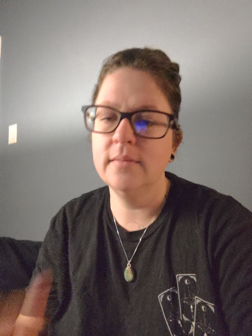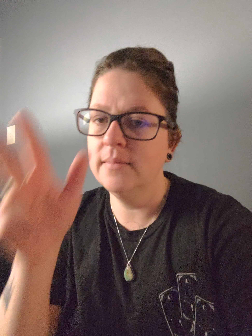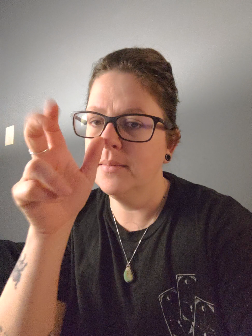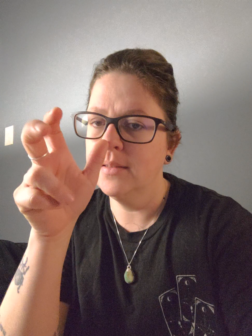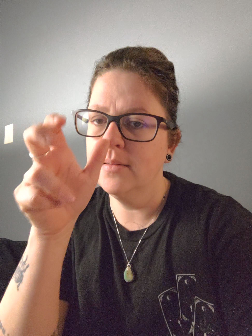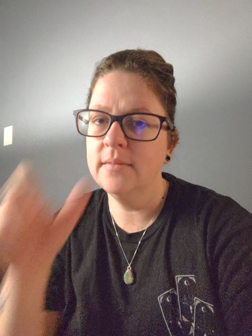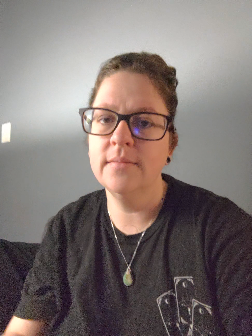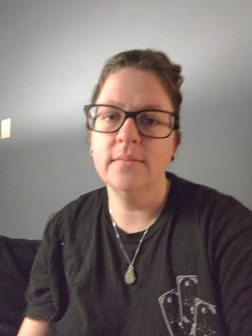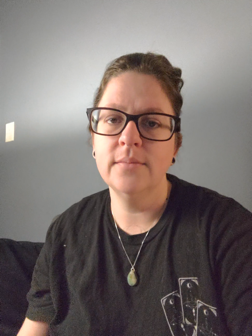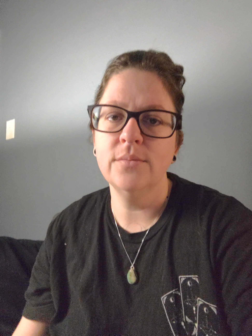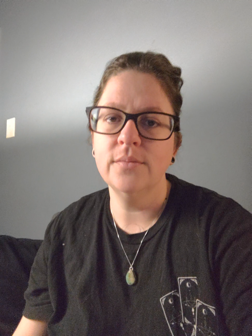bug